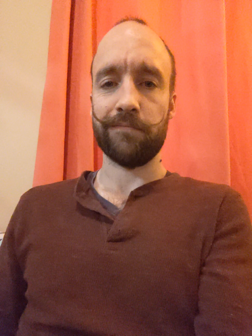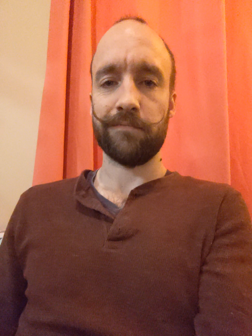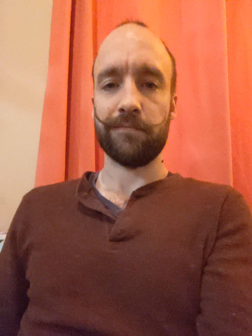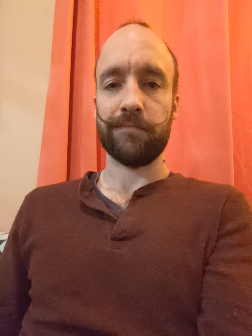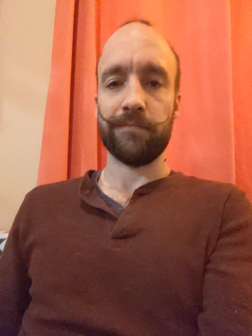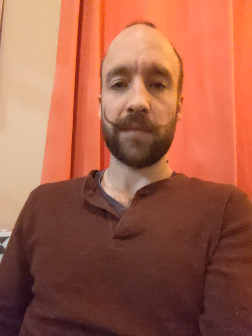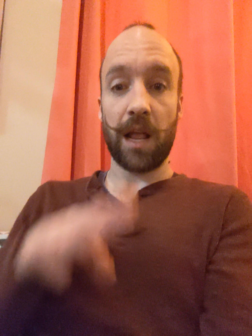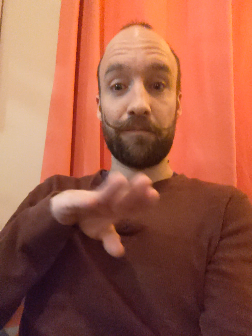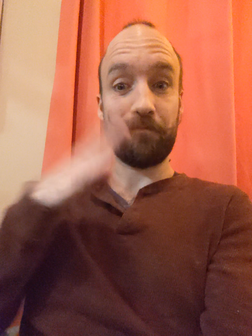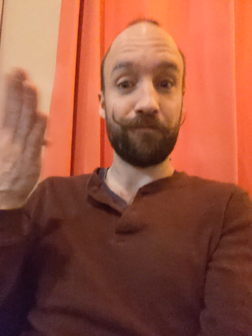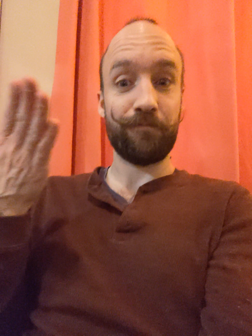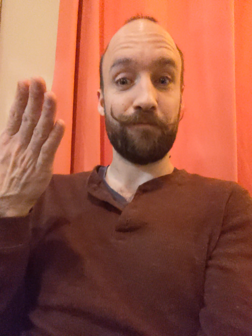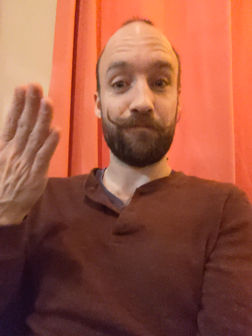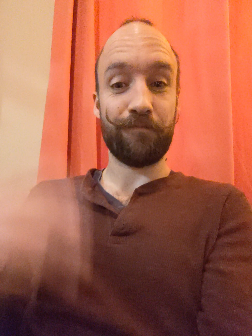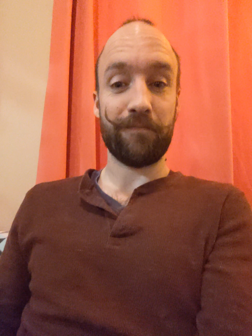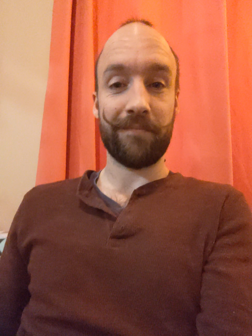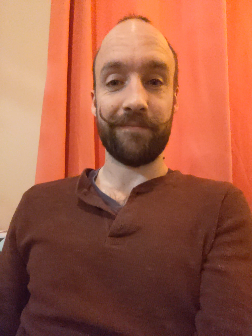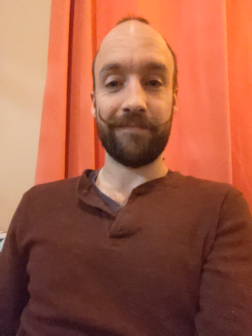open